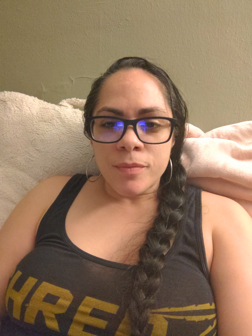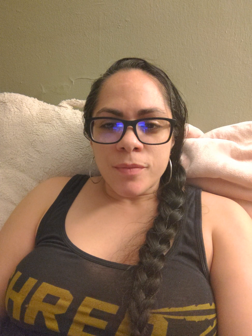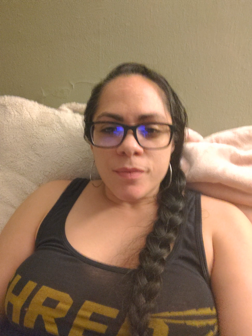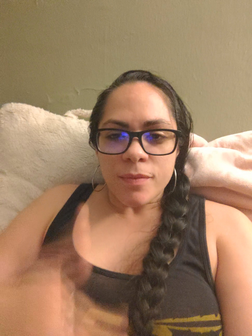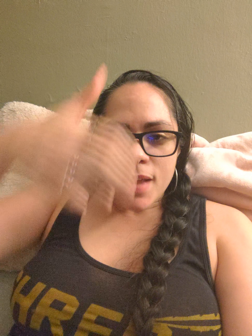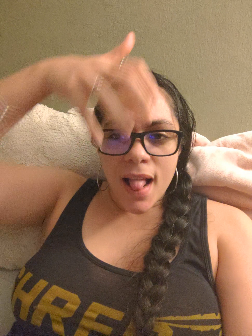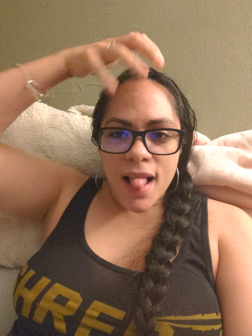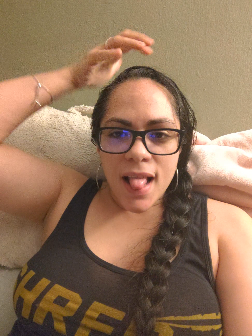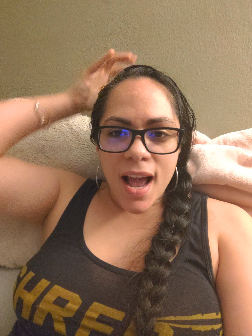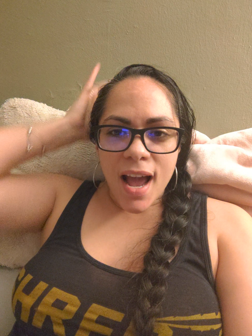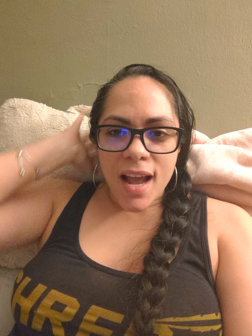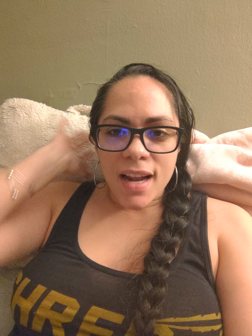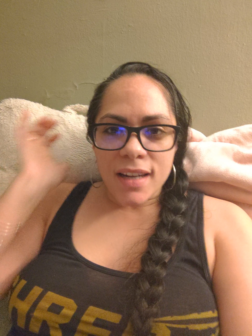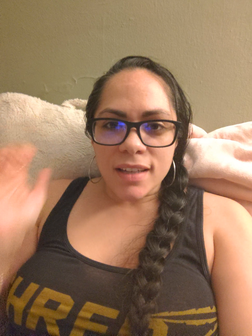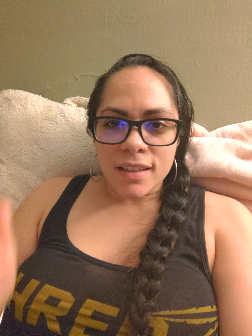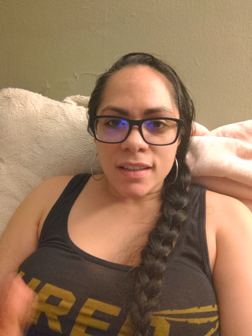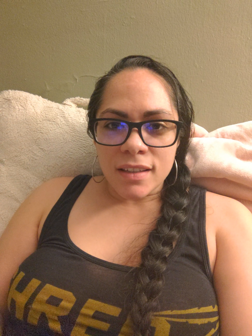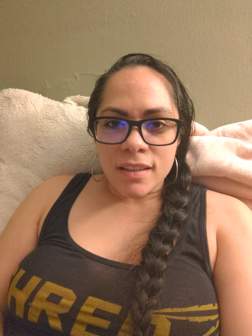lion